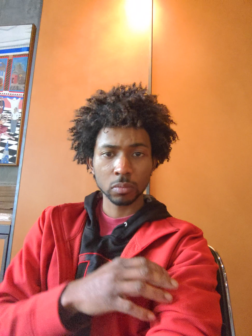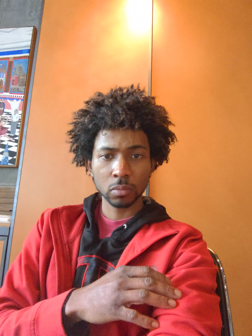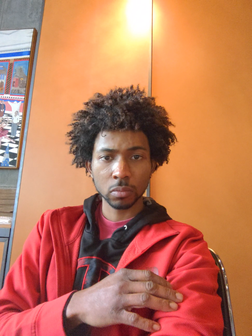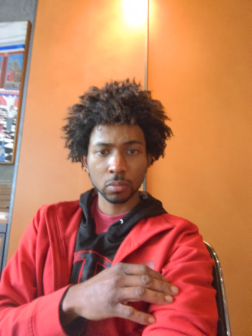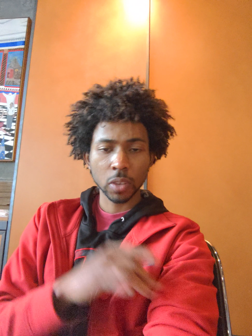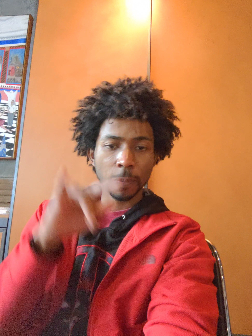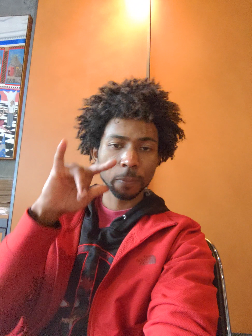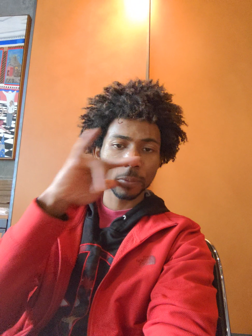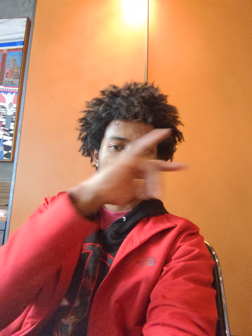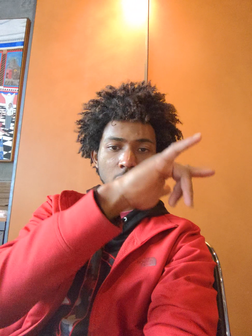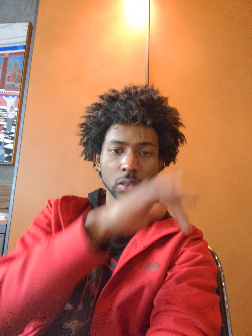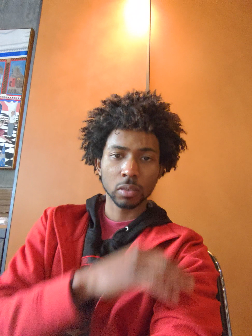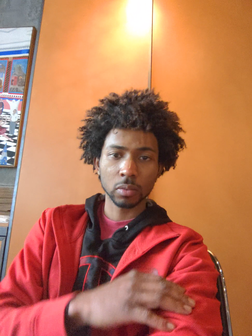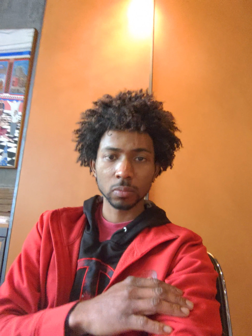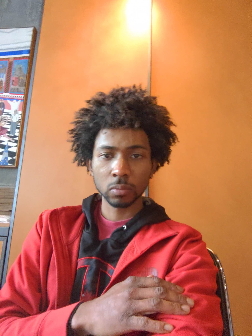airplane